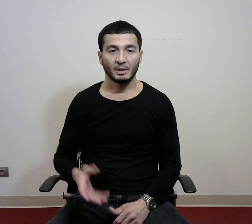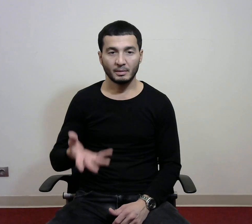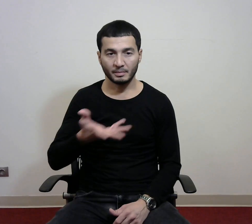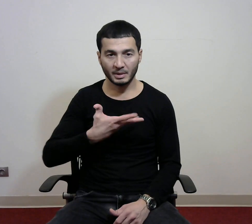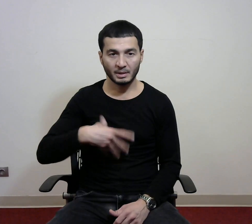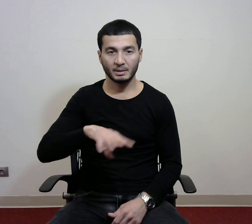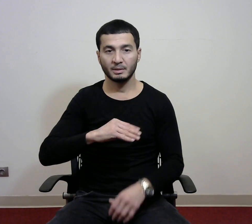biz